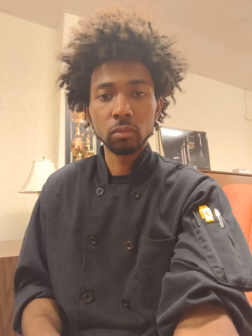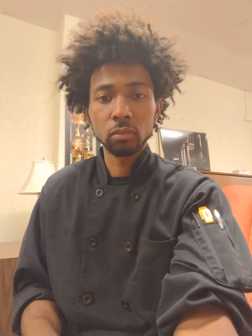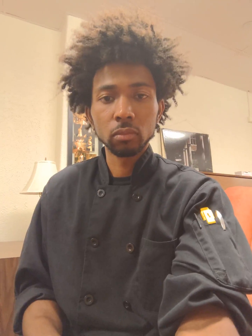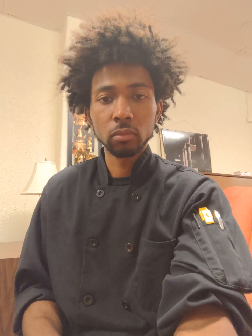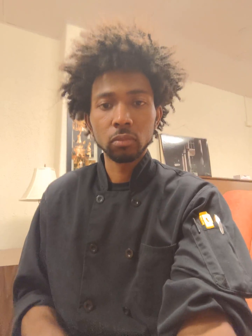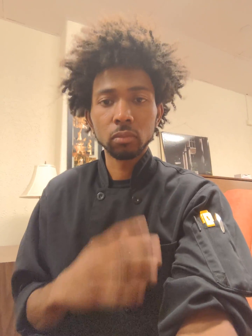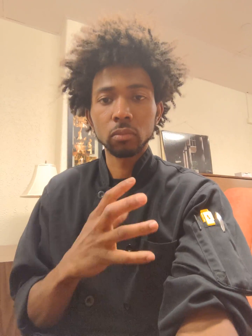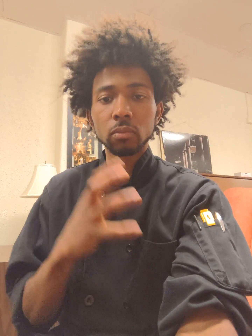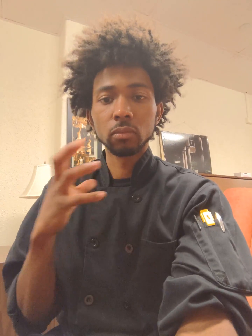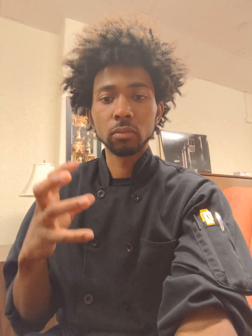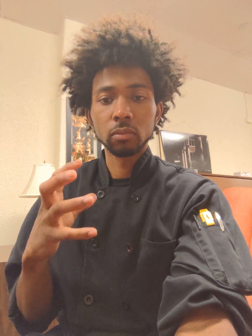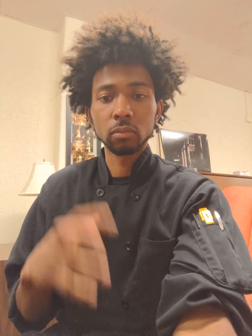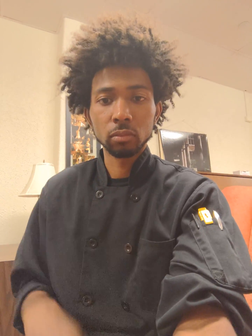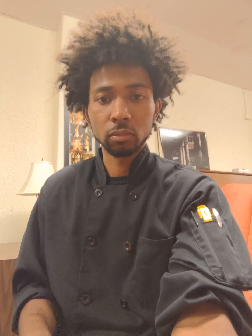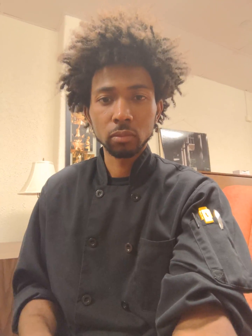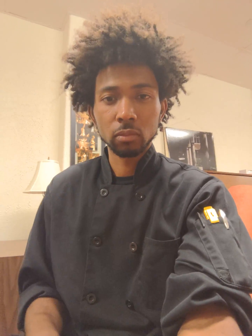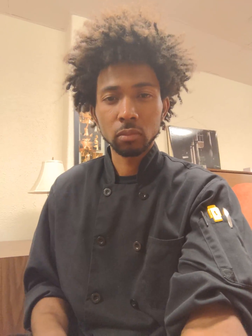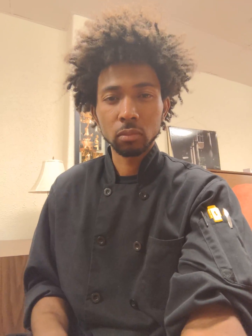much